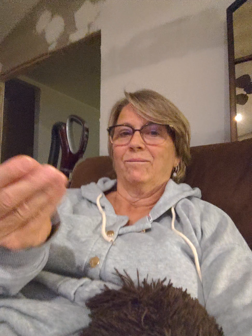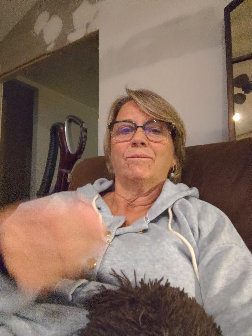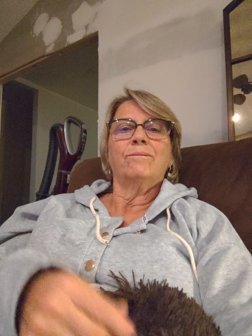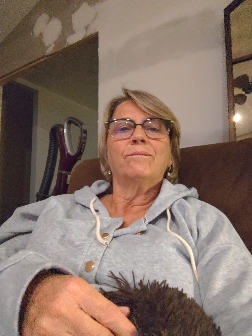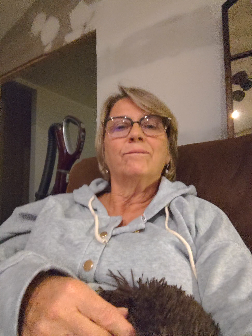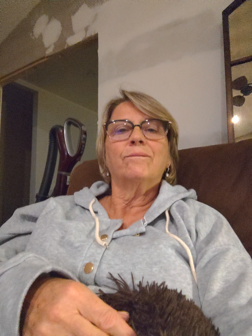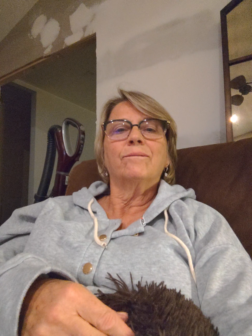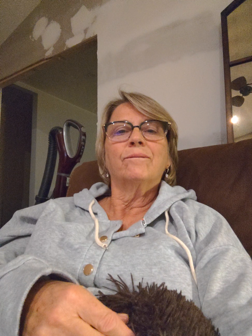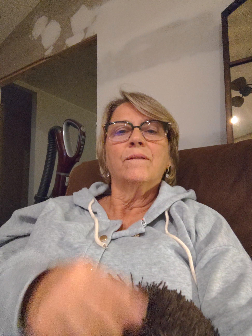give